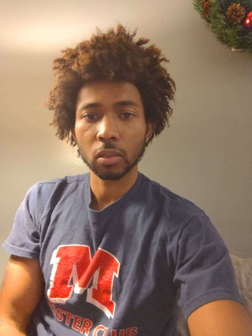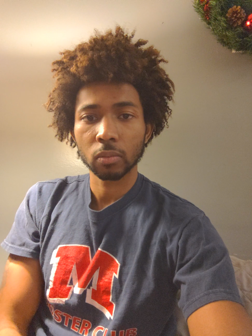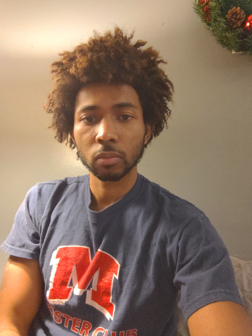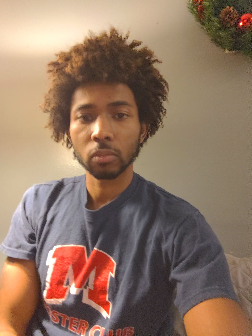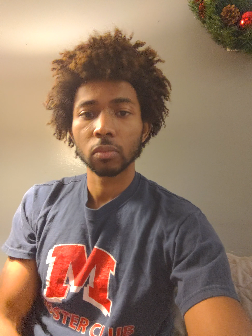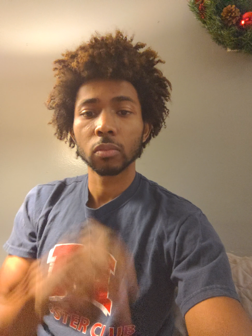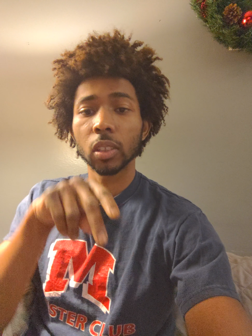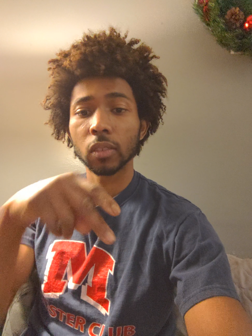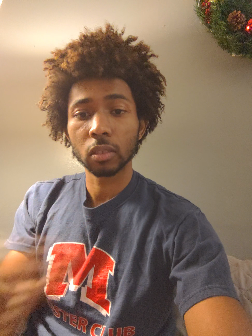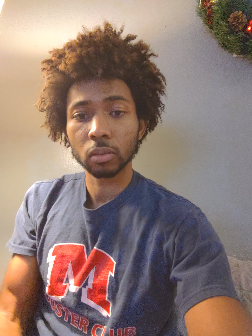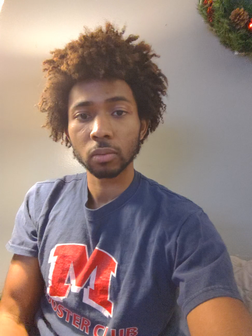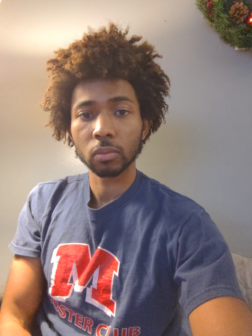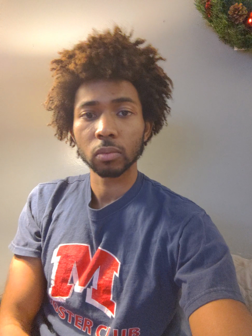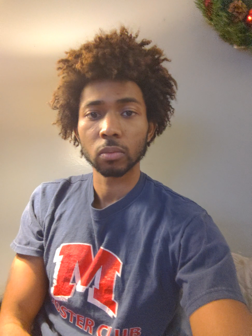fall